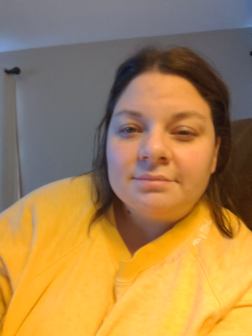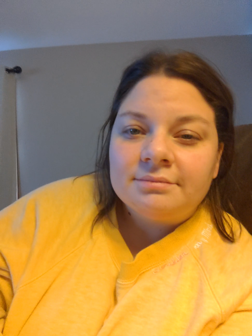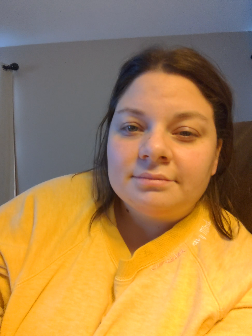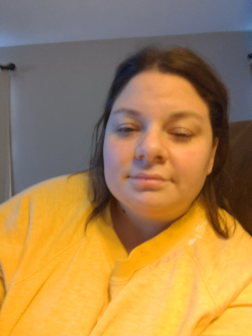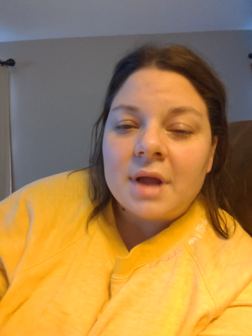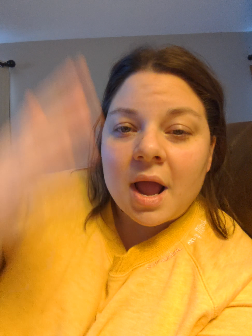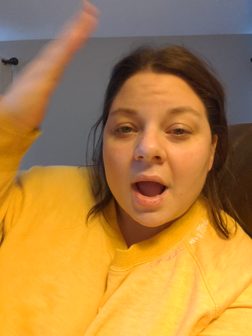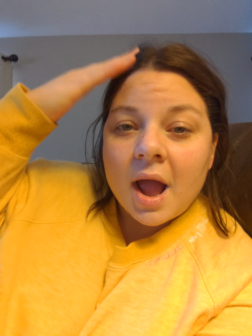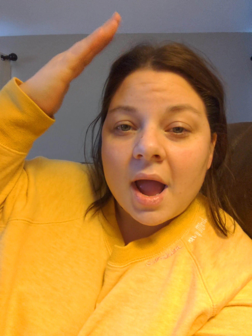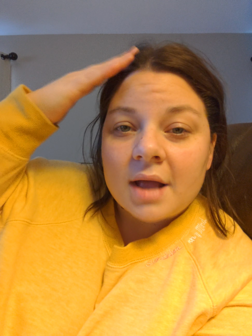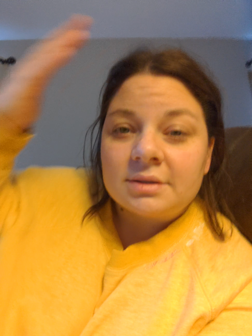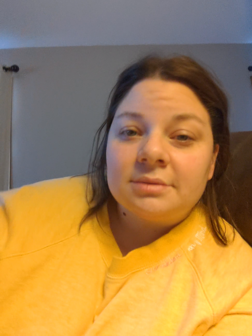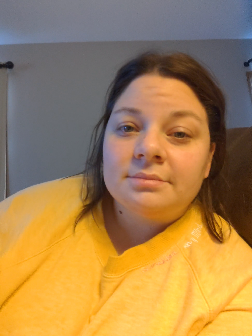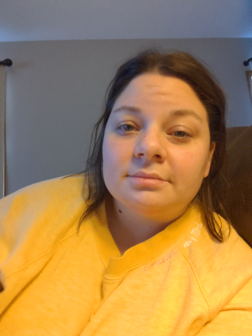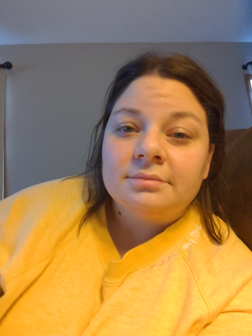hat